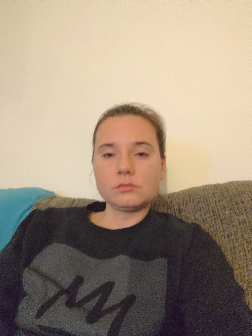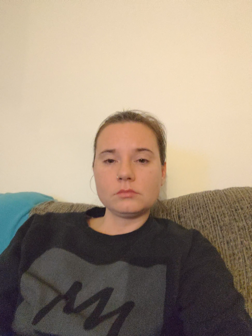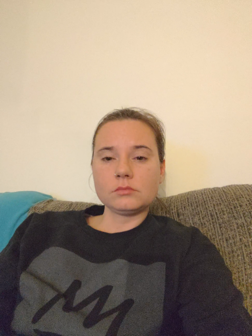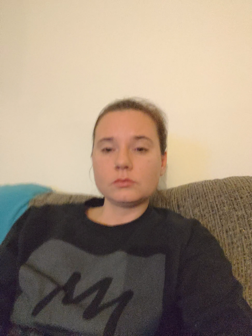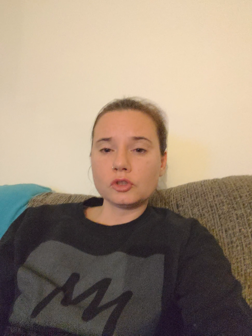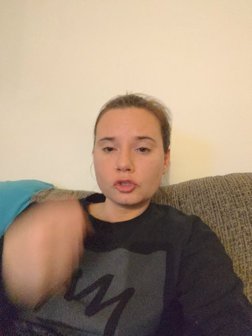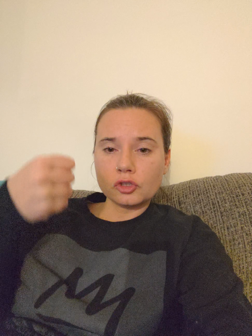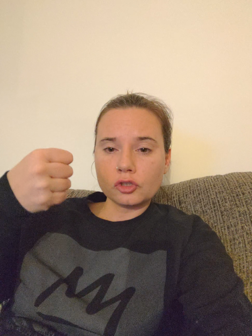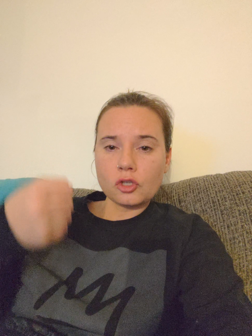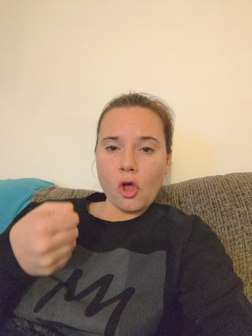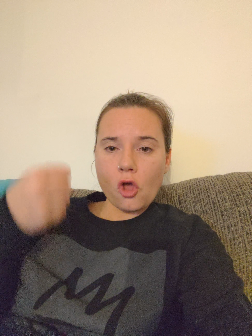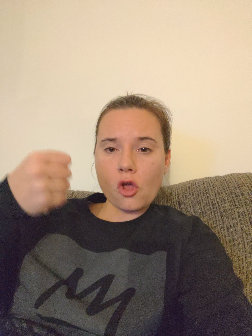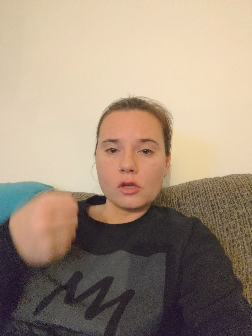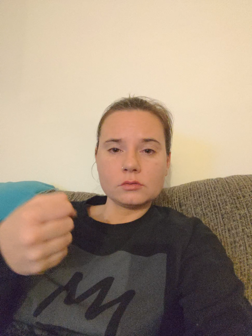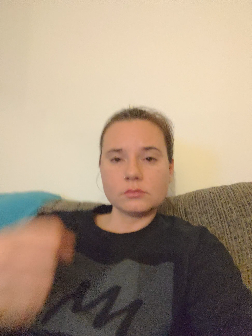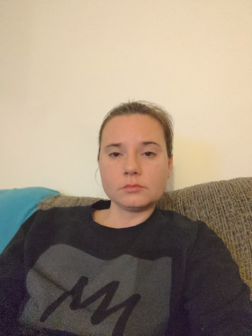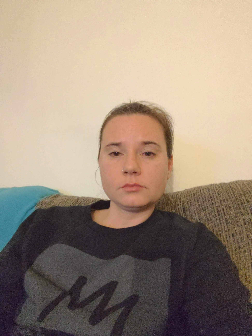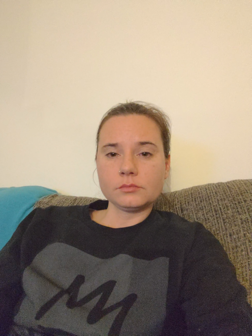car